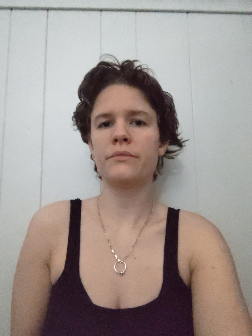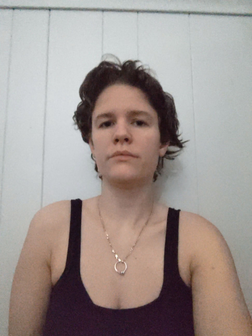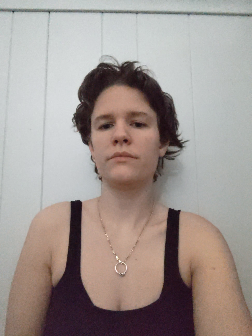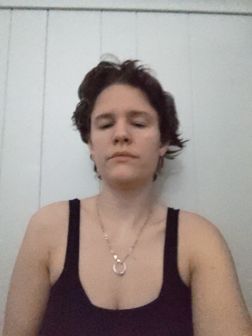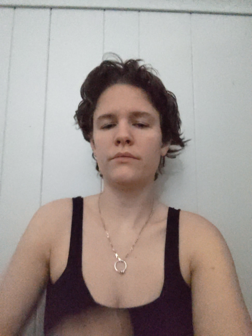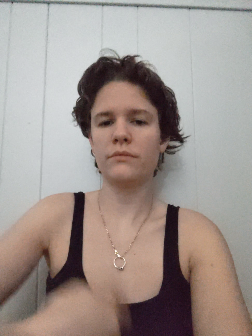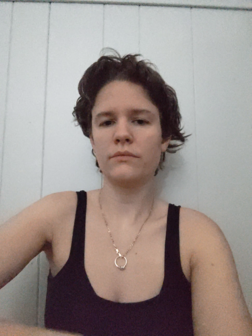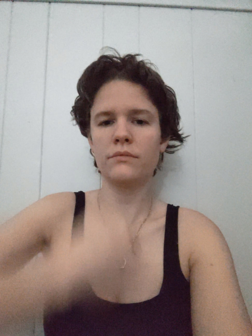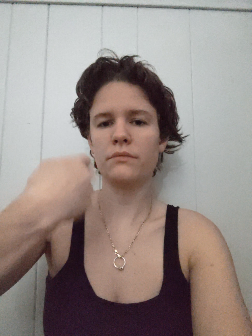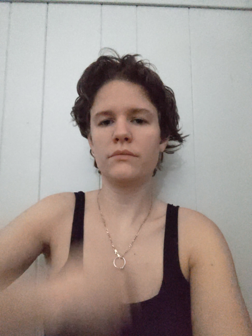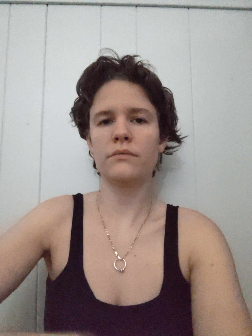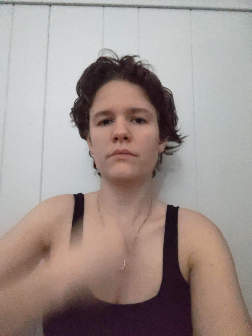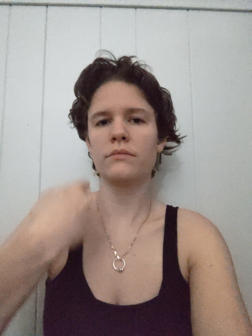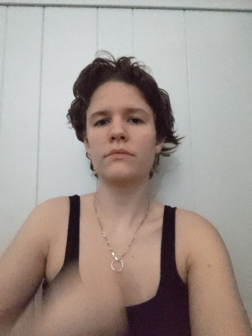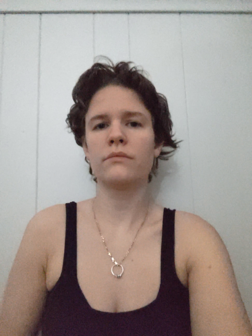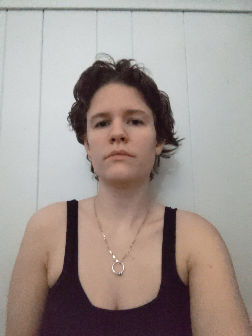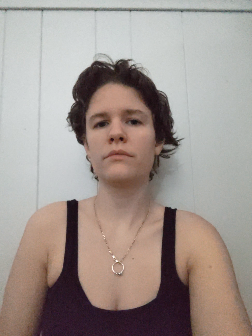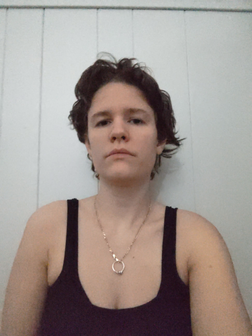zipper